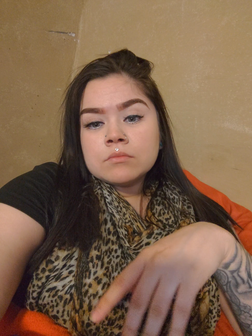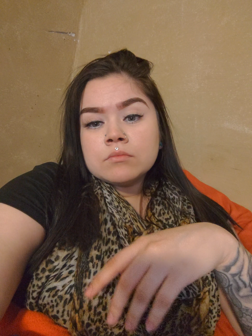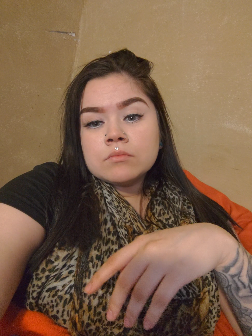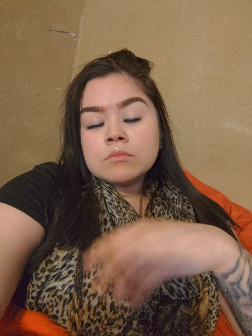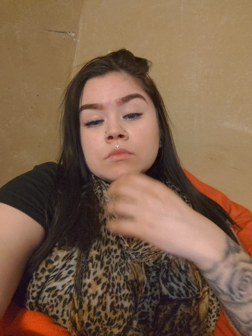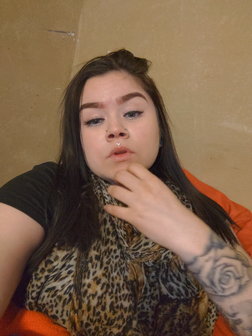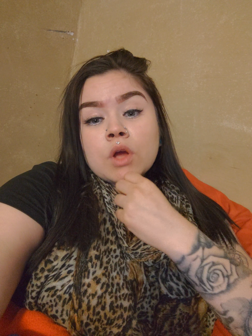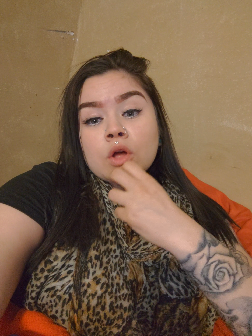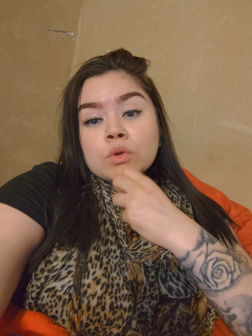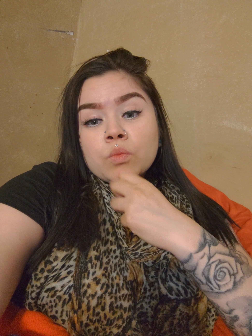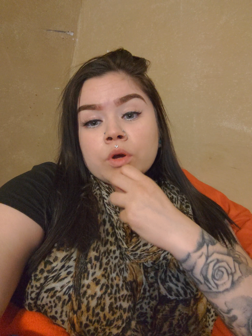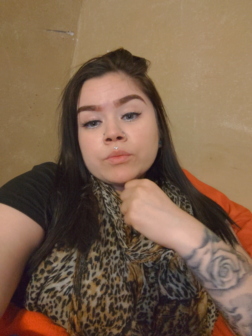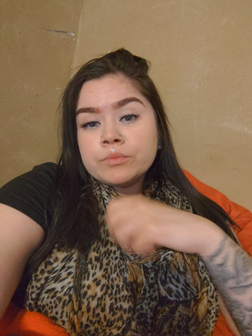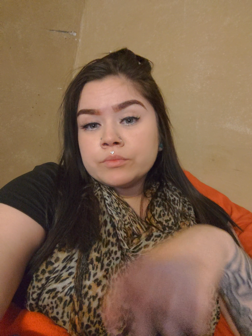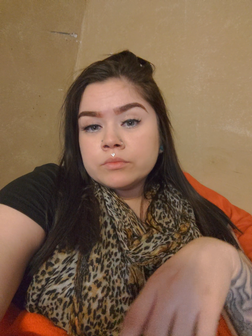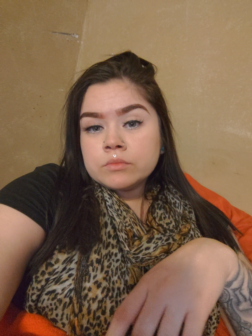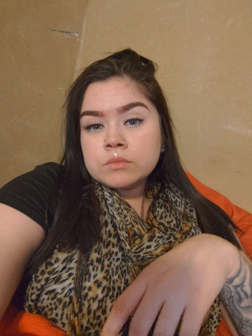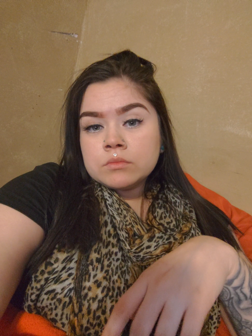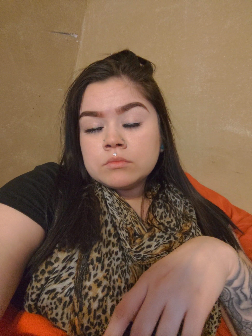underwear